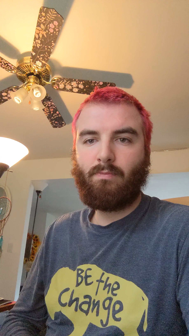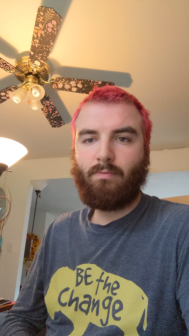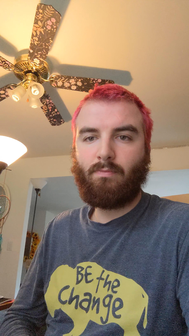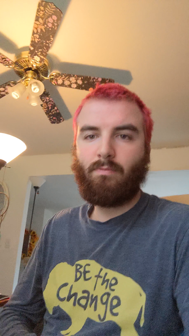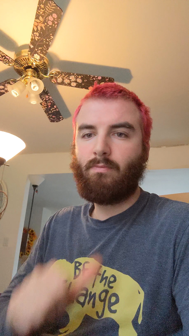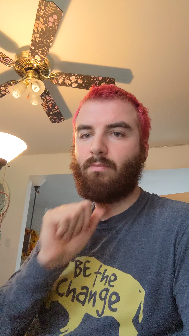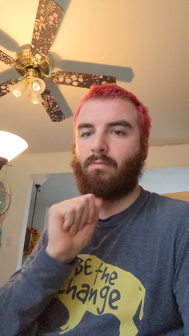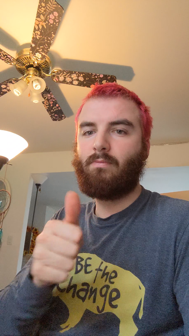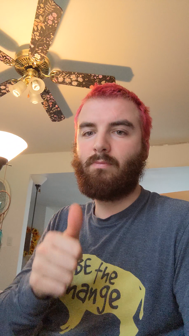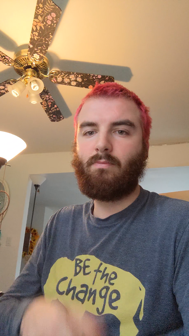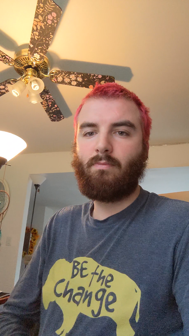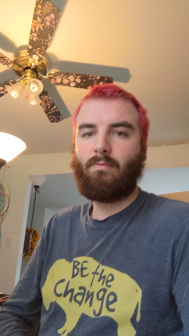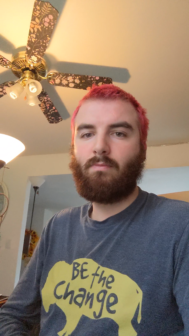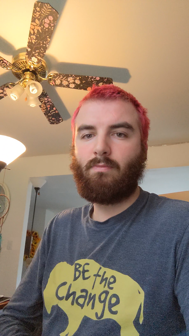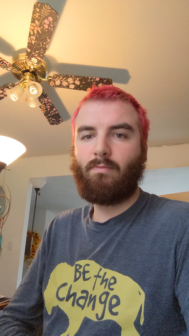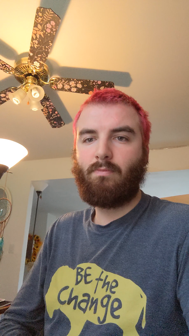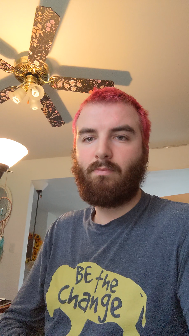don't